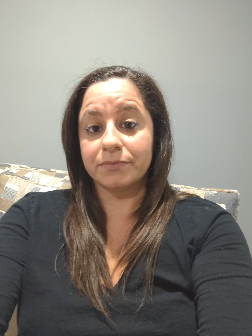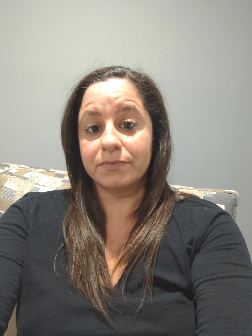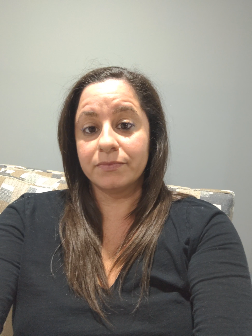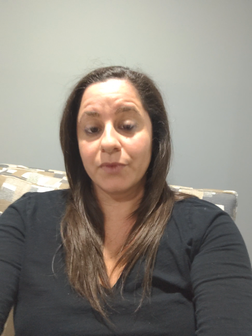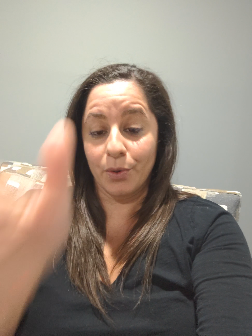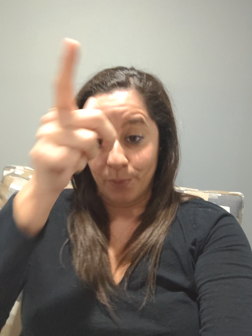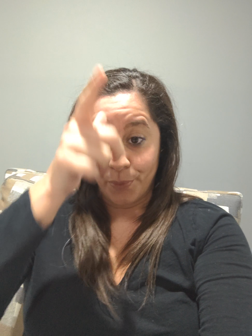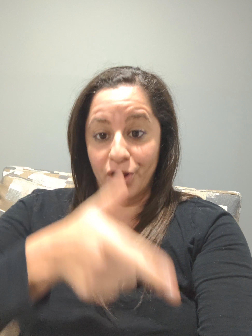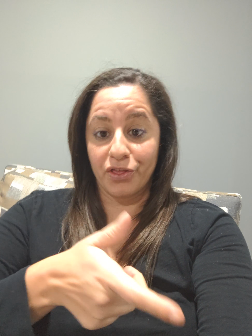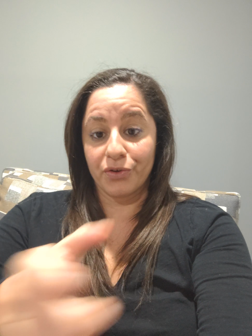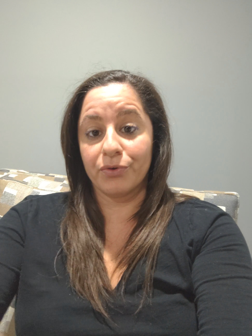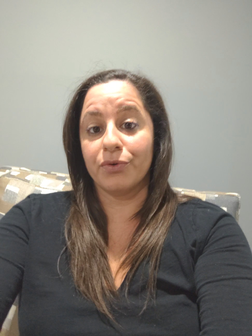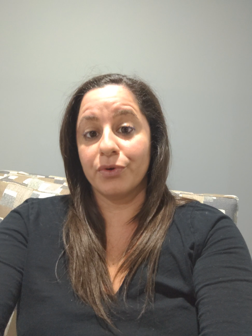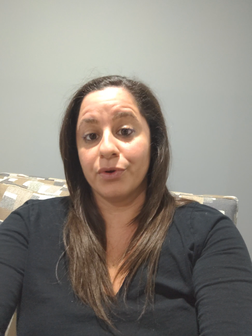brother